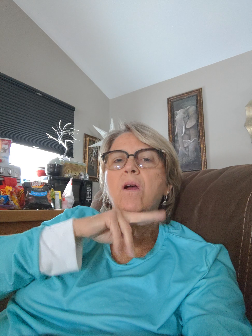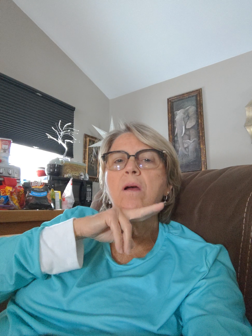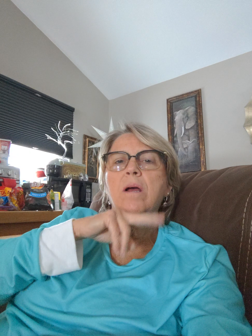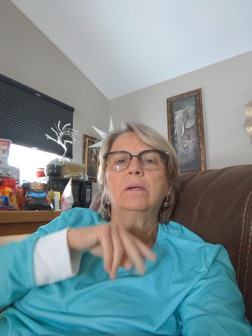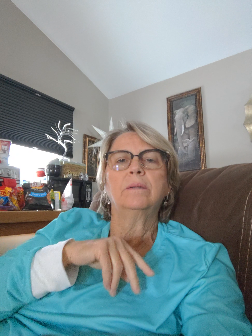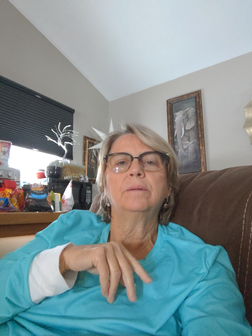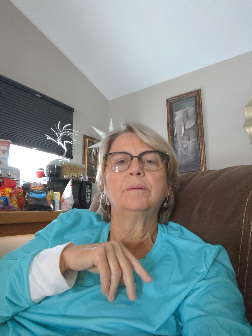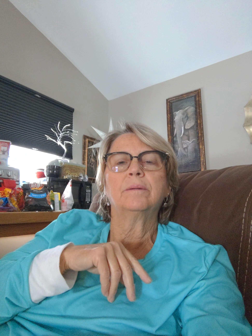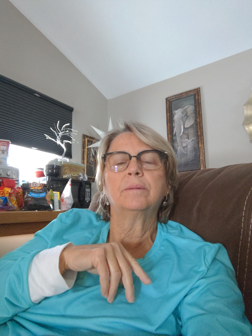frog